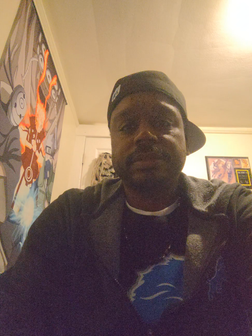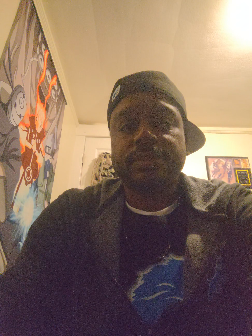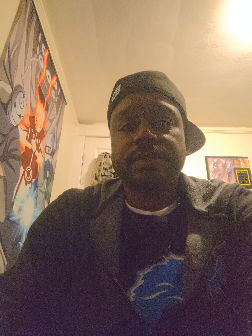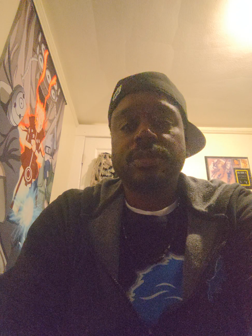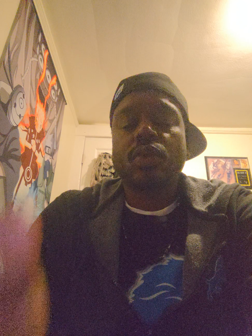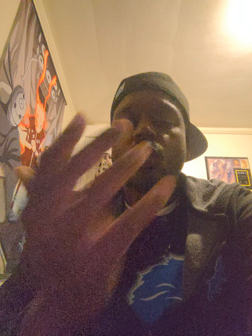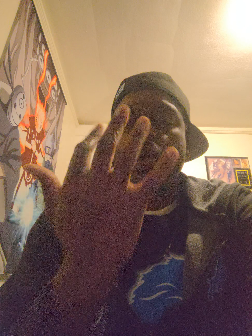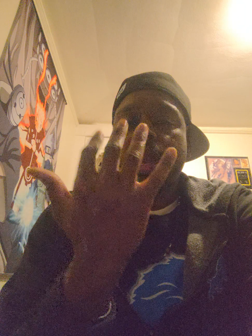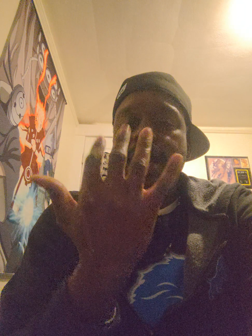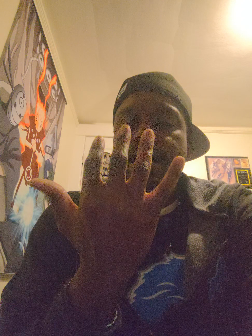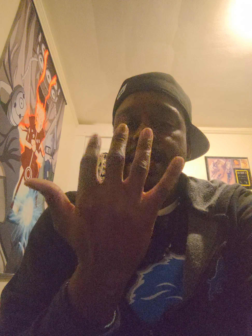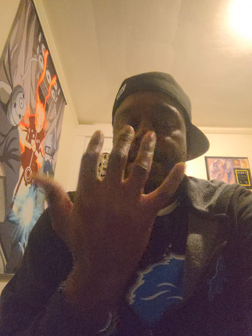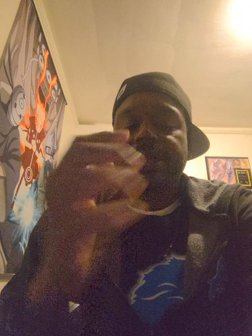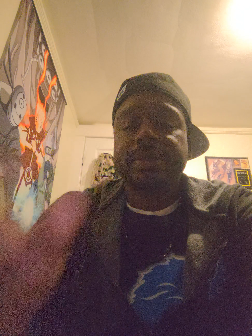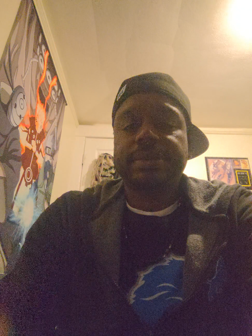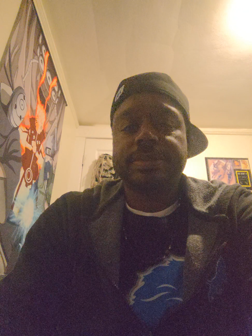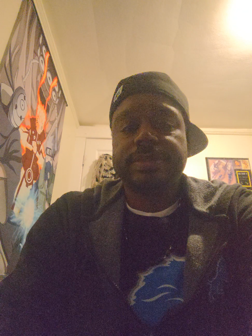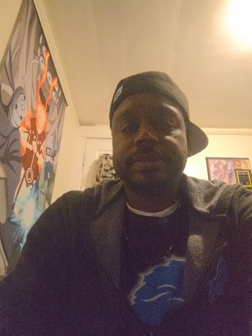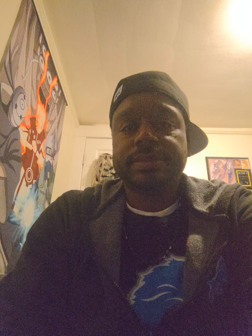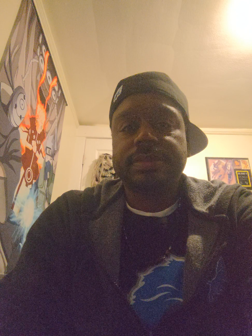wait